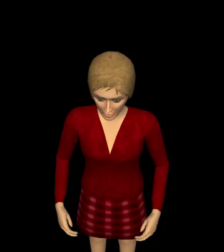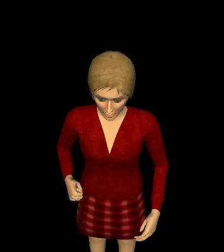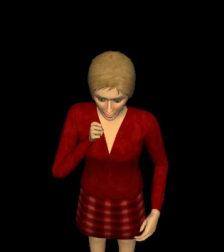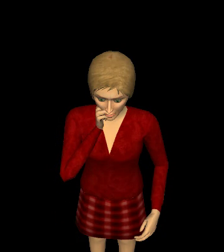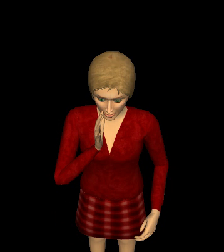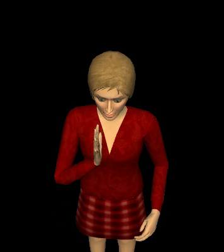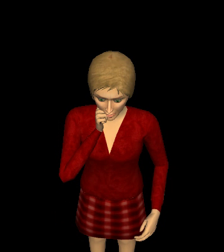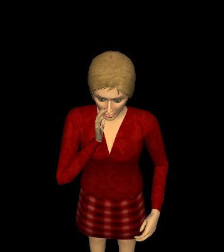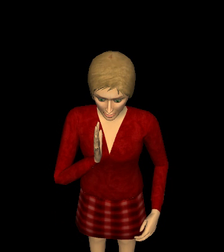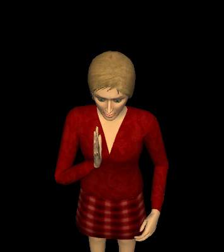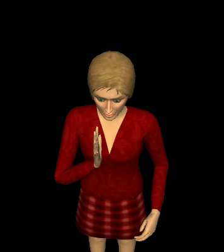كل يوم